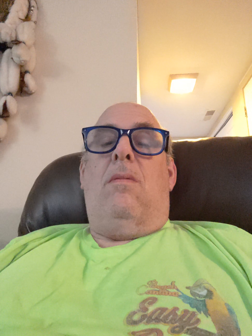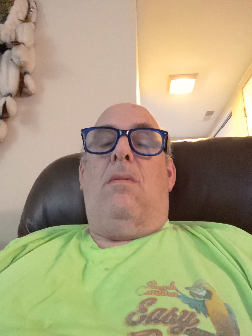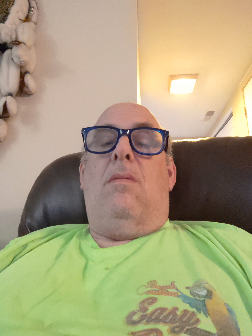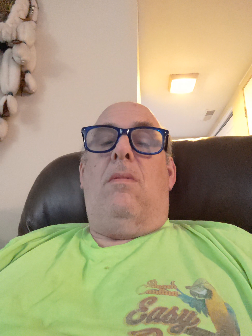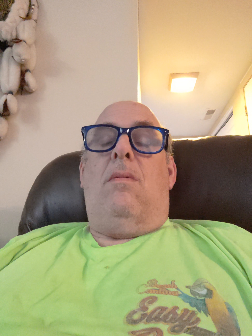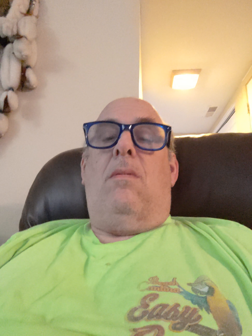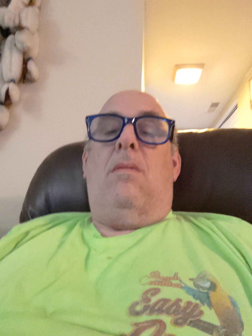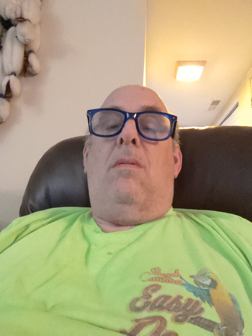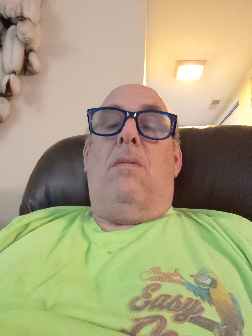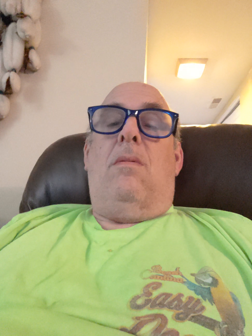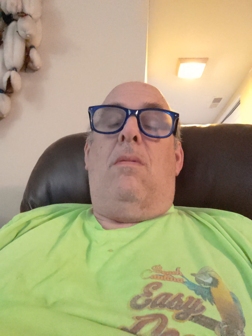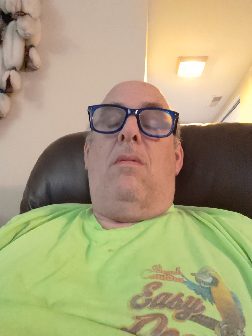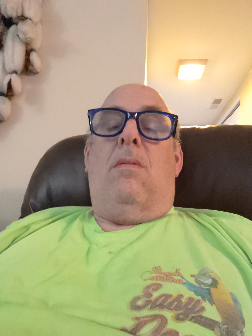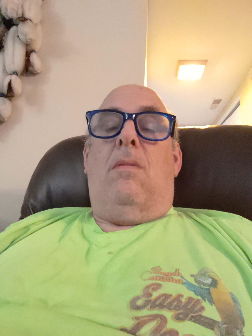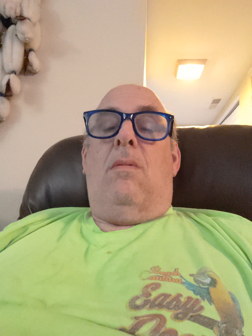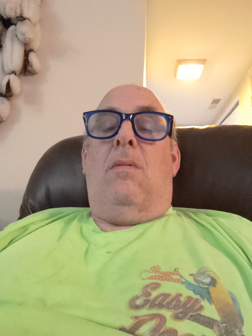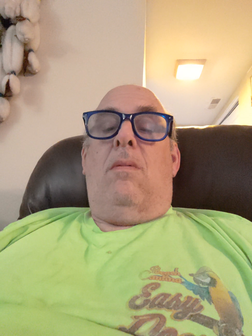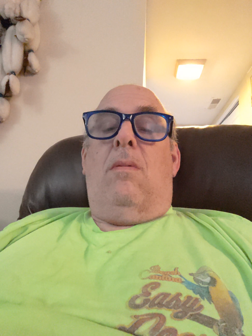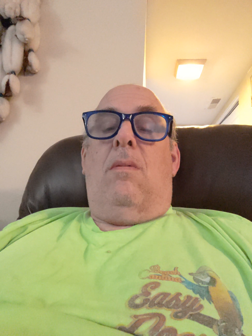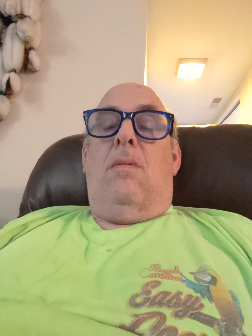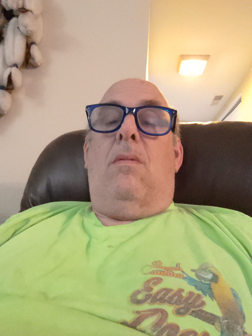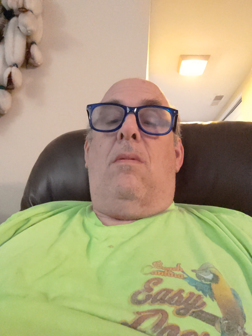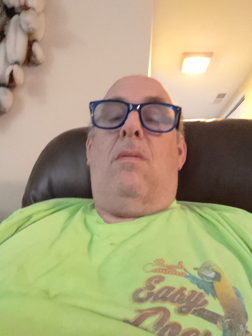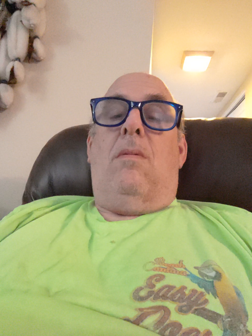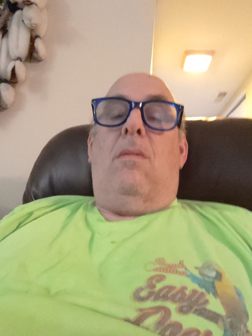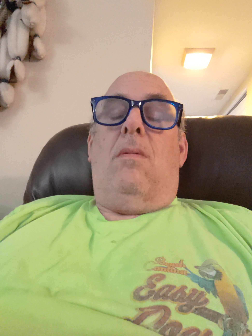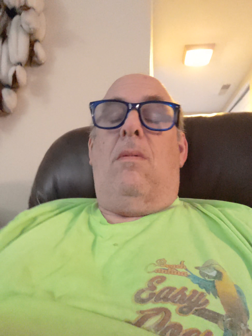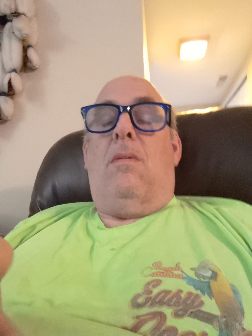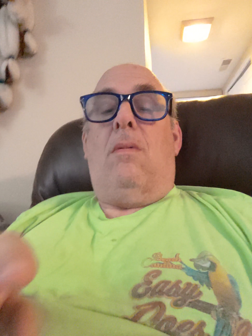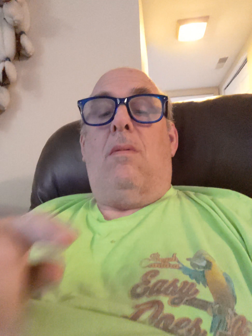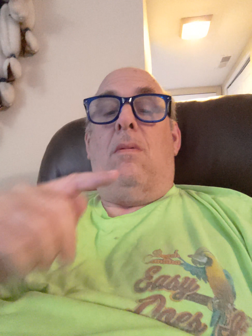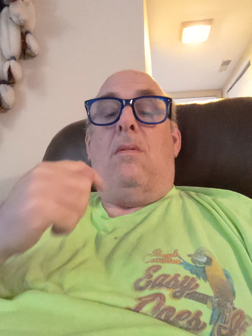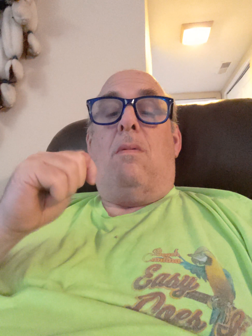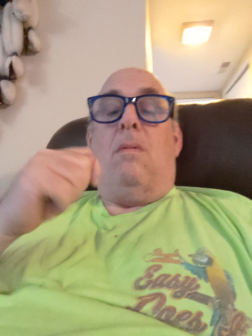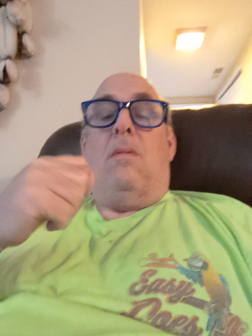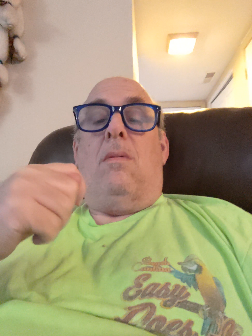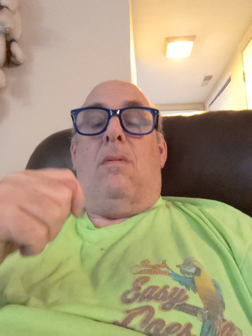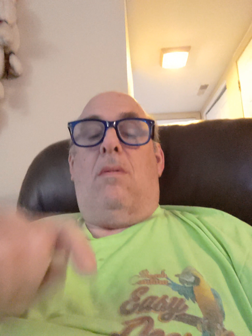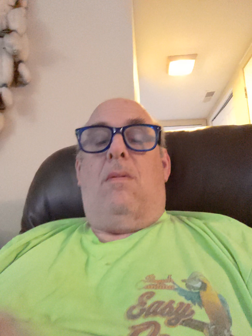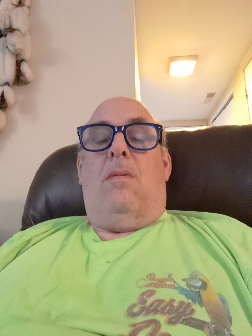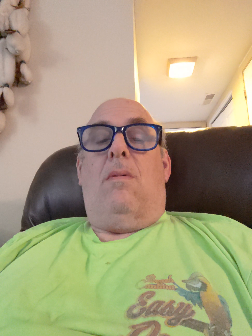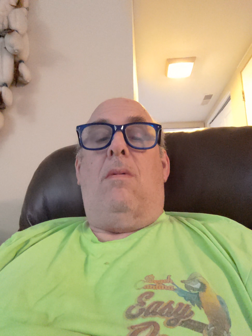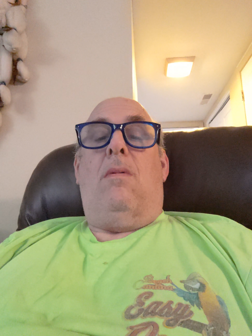toy